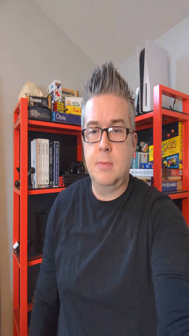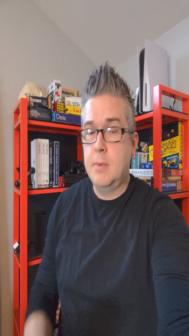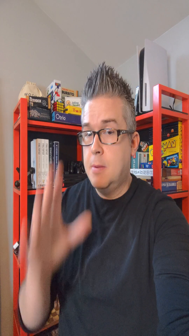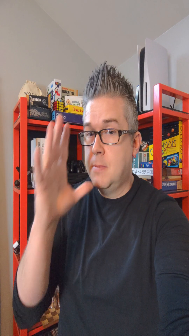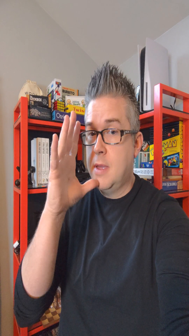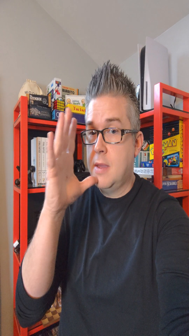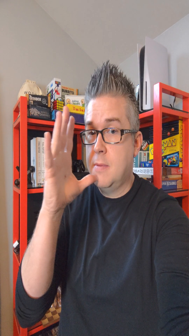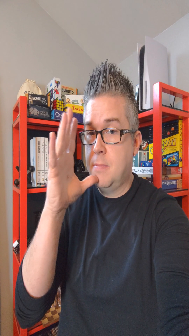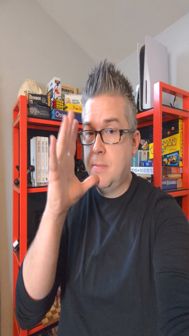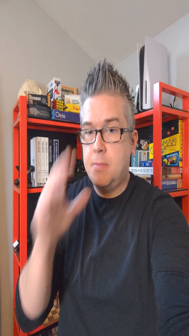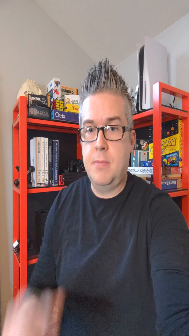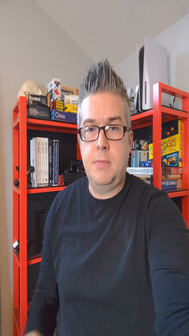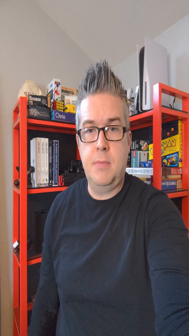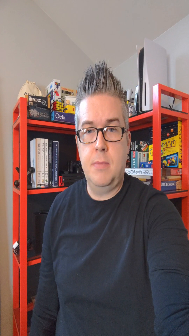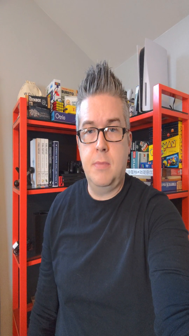mom